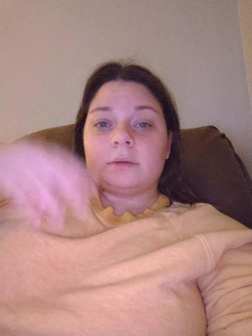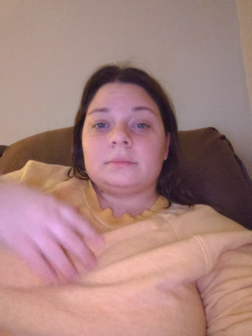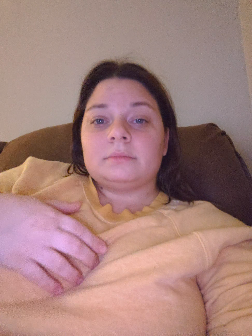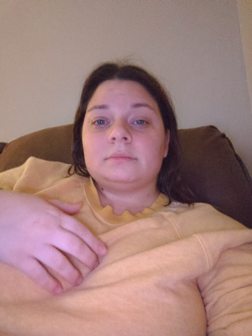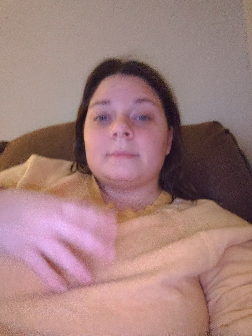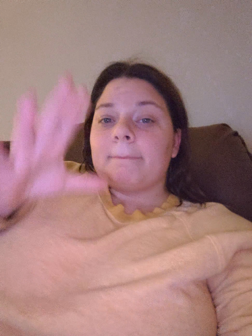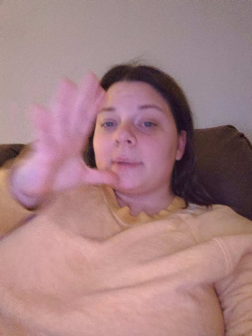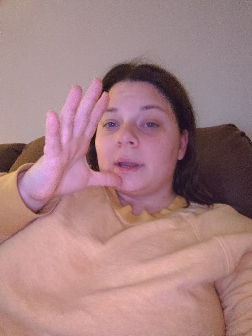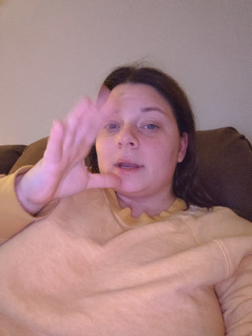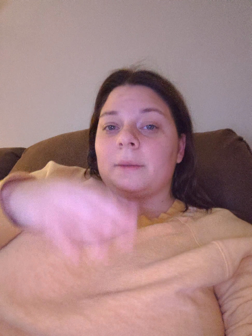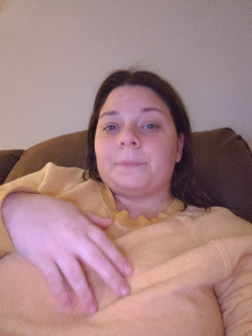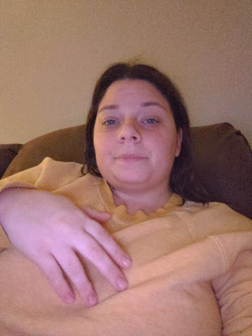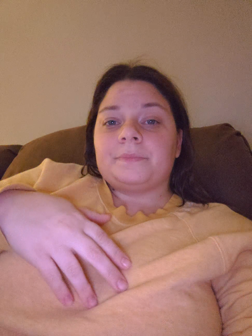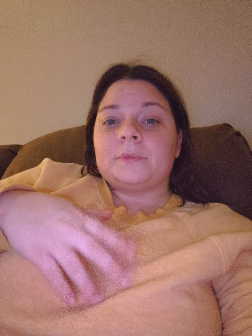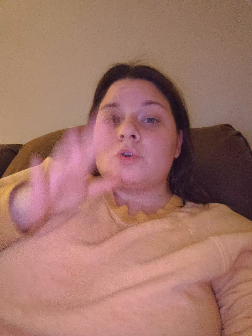mom